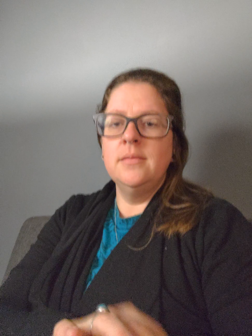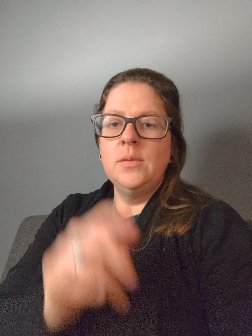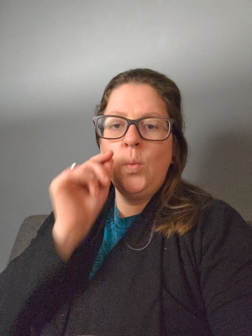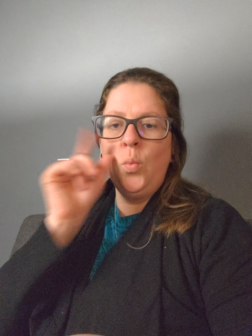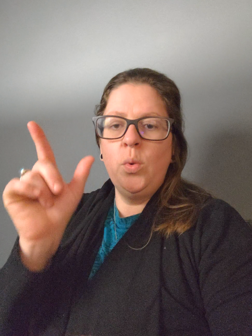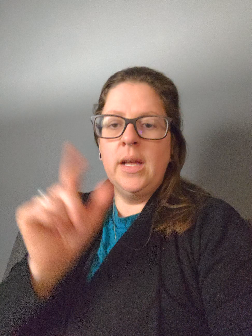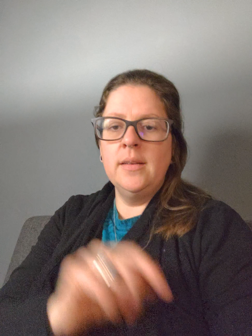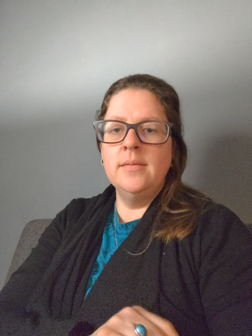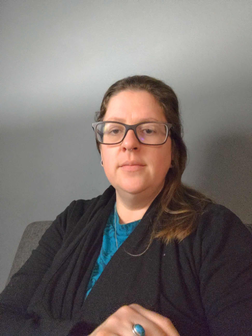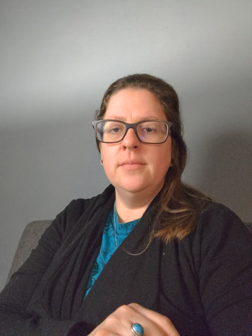awake